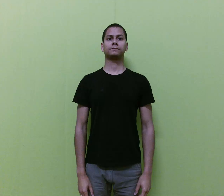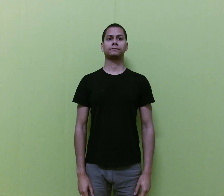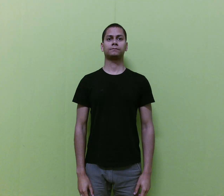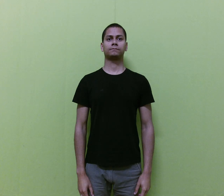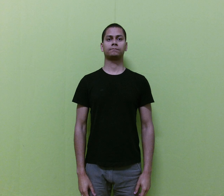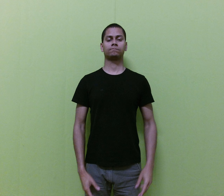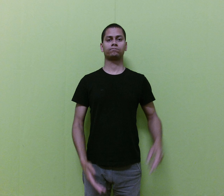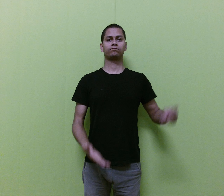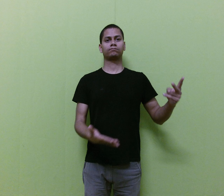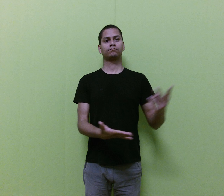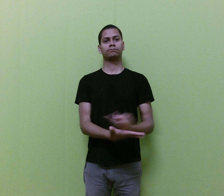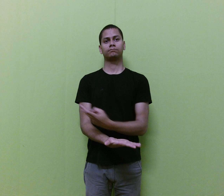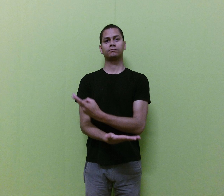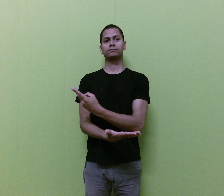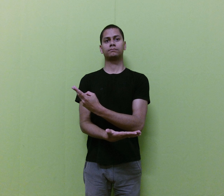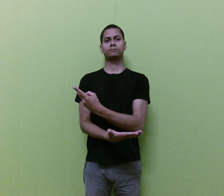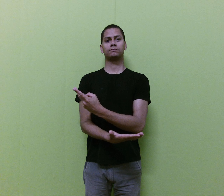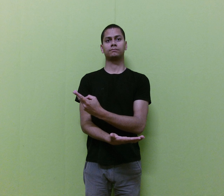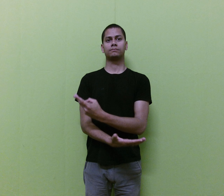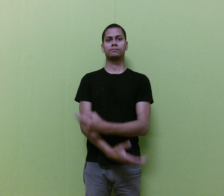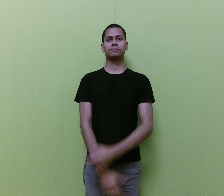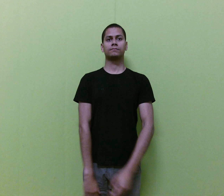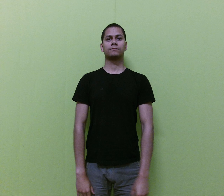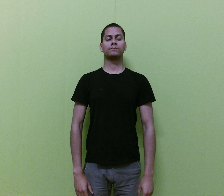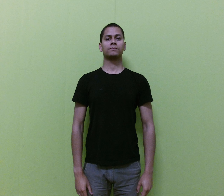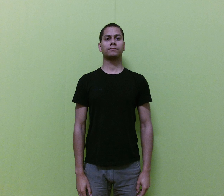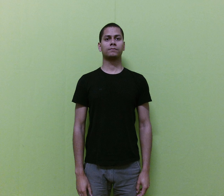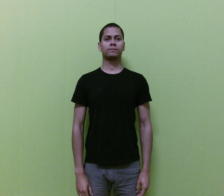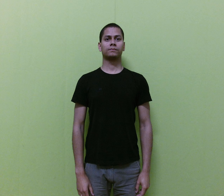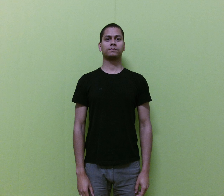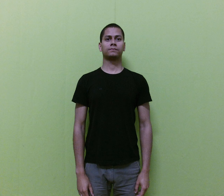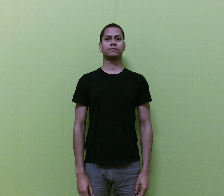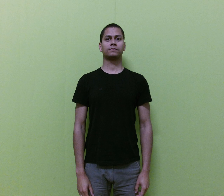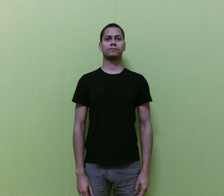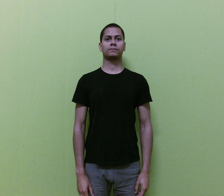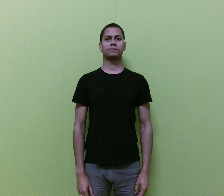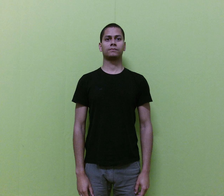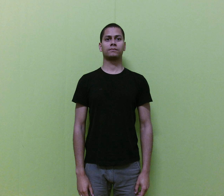acontecer